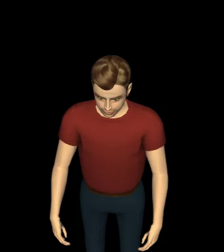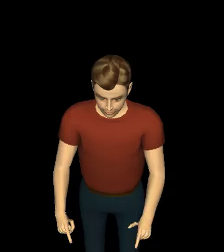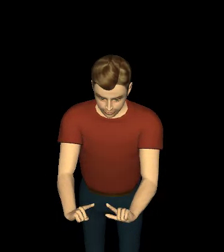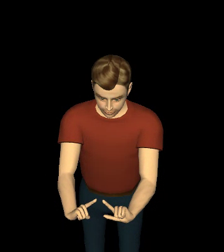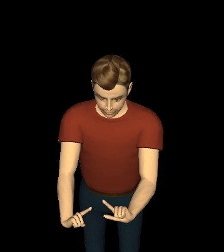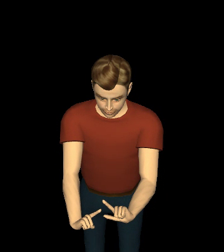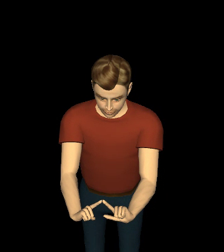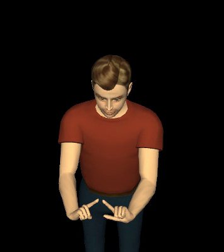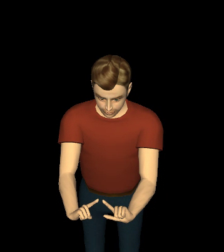دائرة